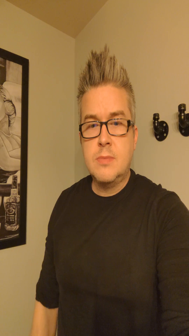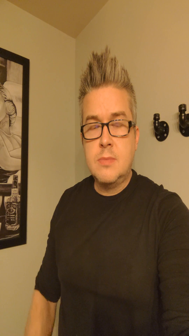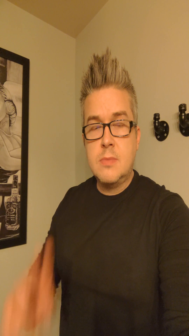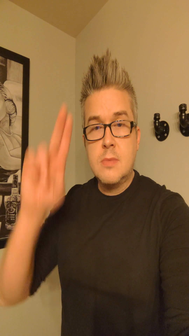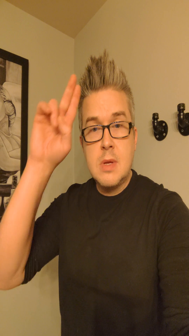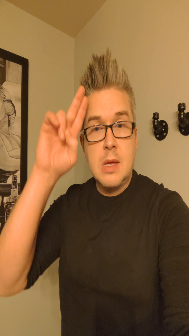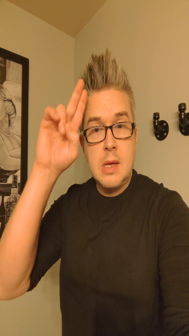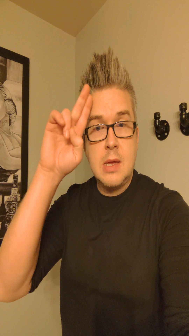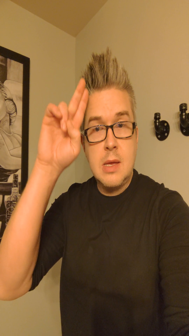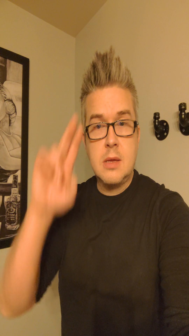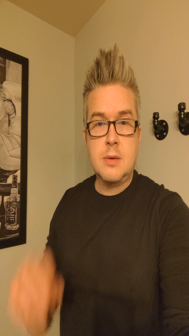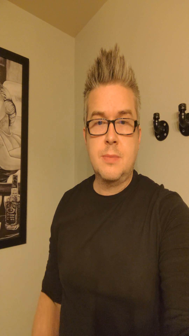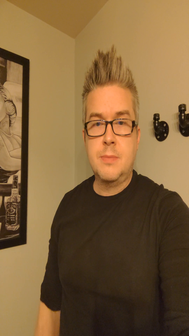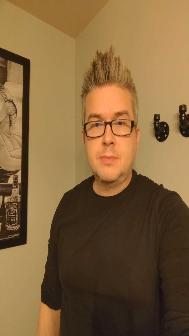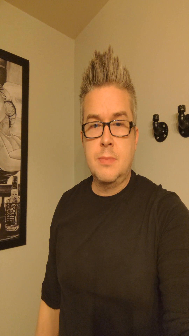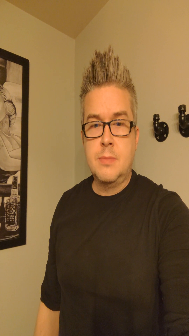uncle